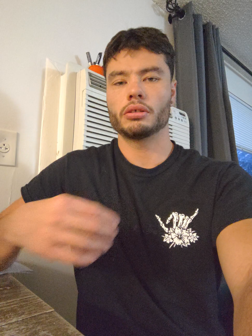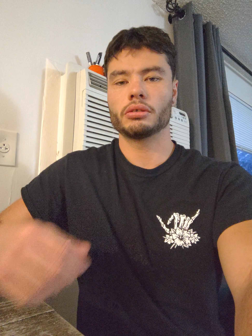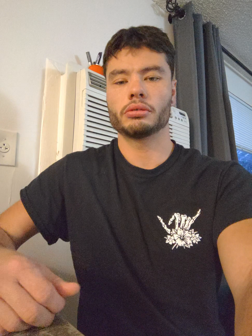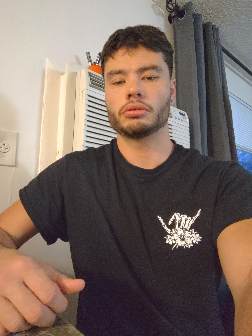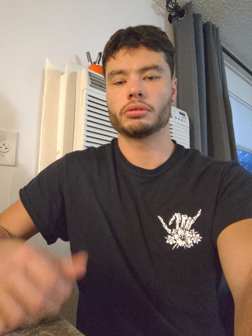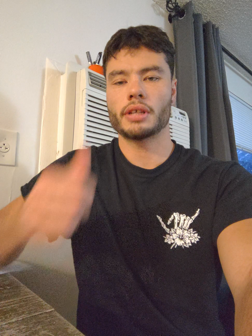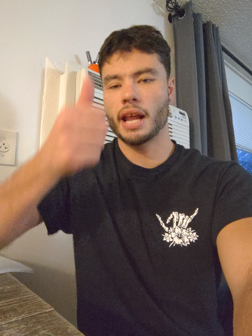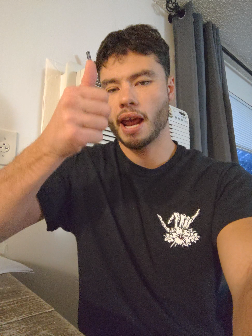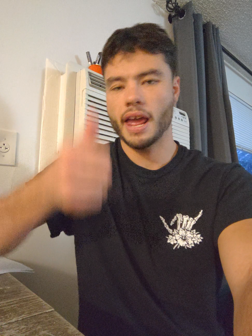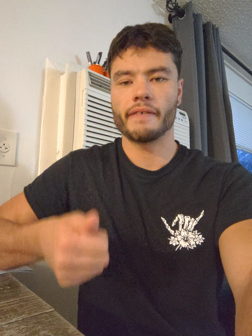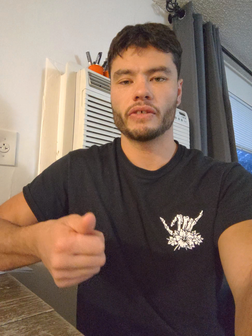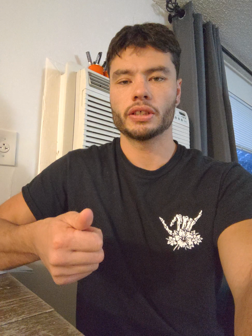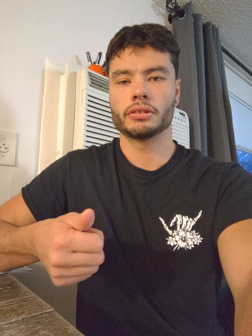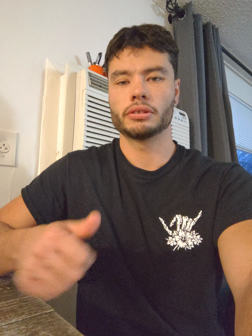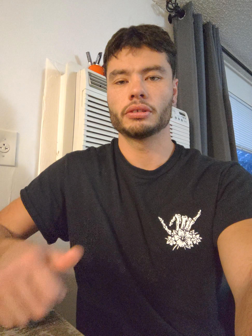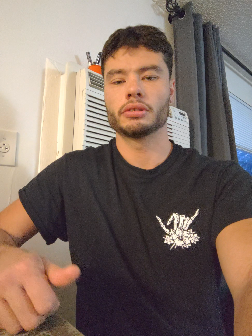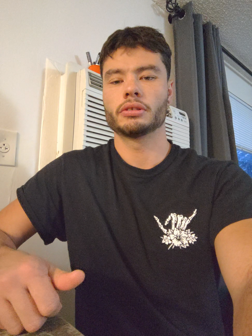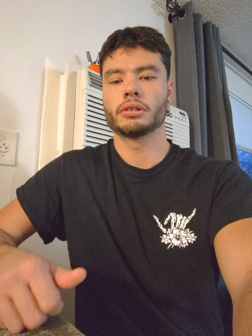every